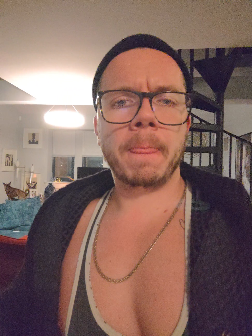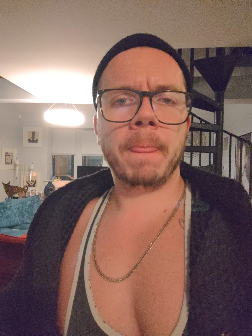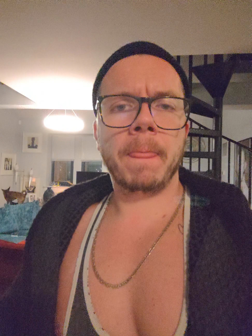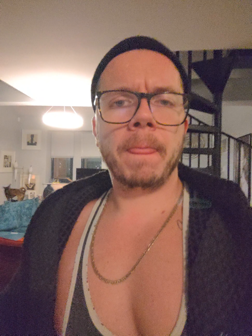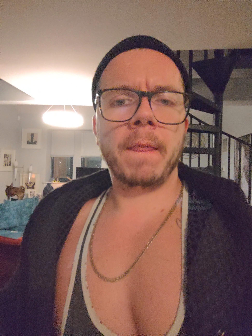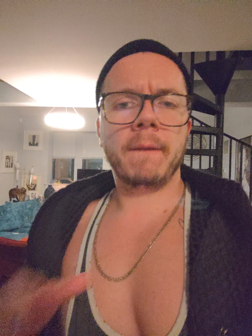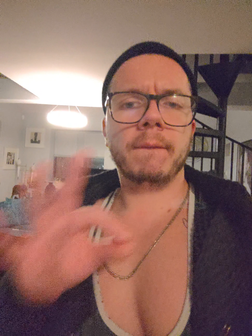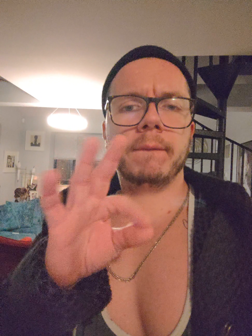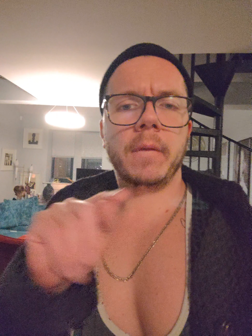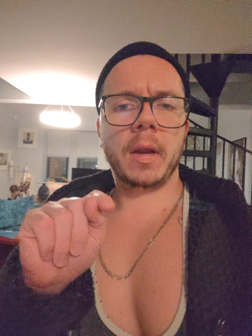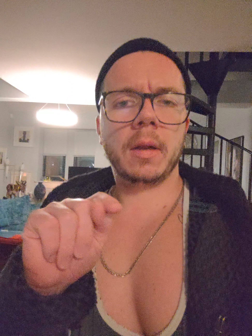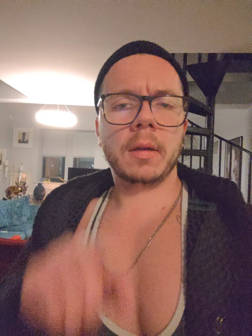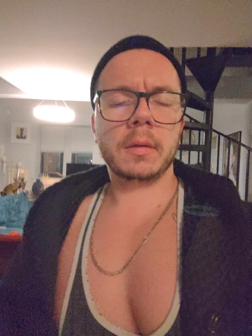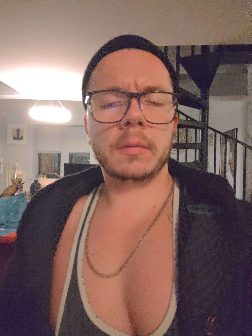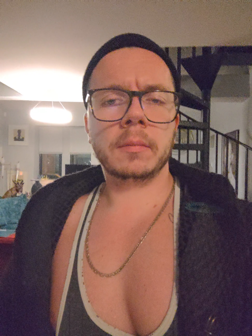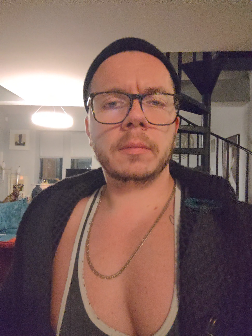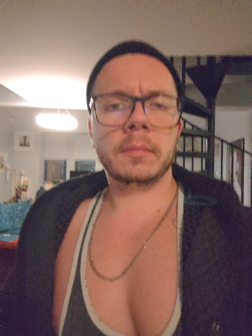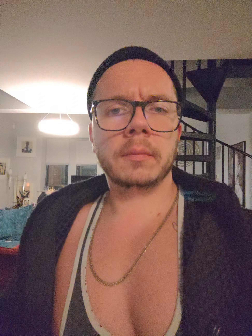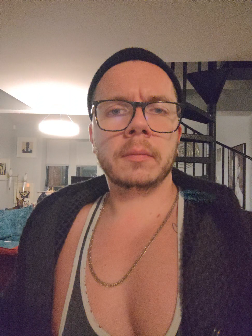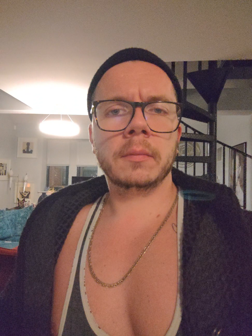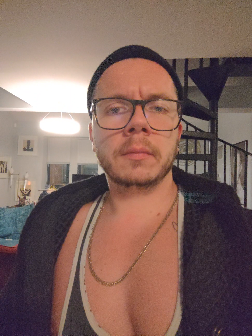feet